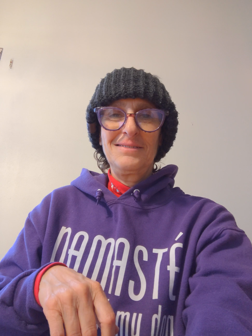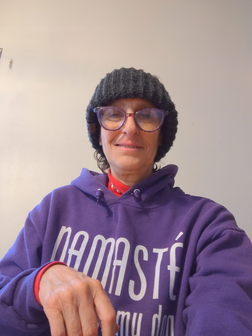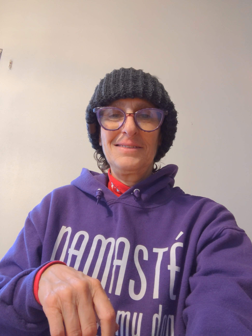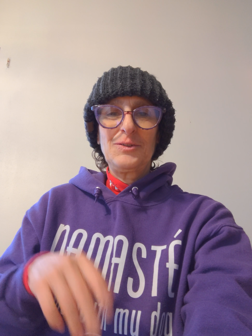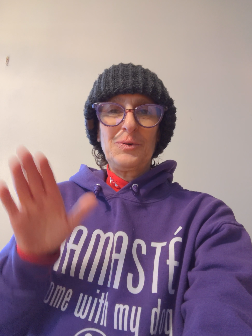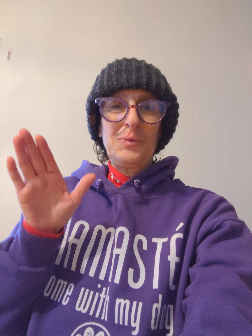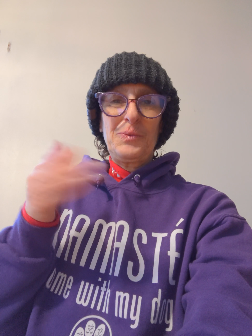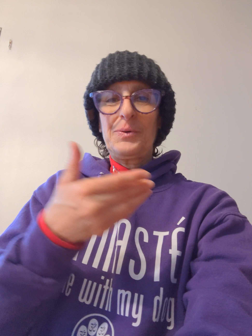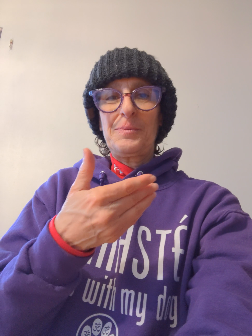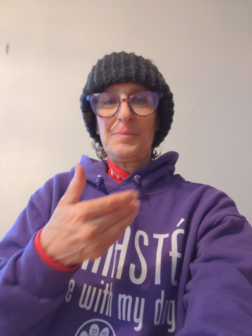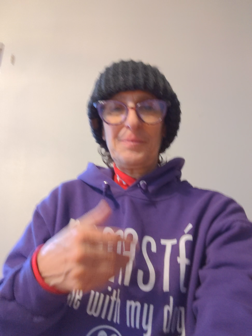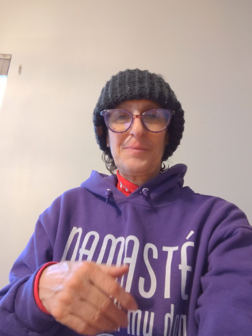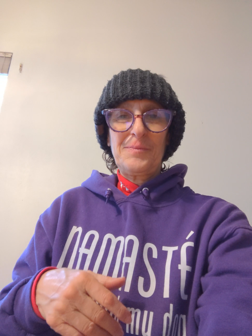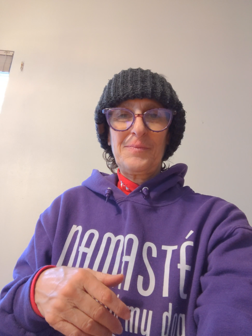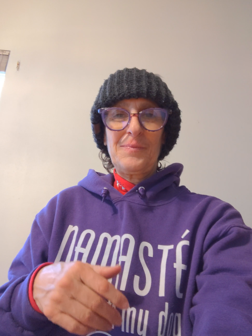room